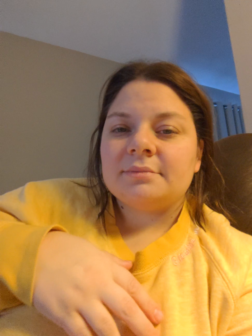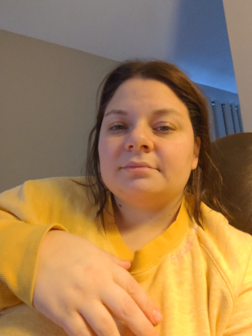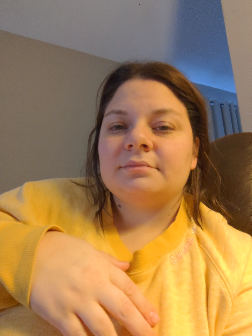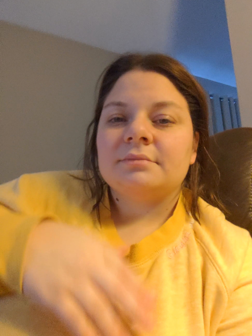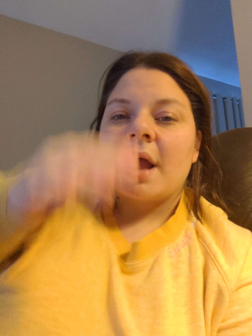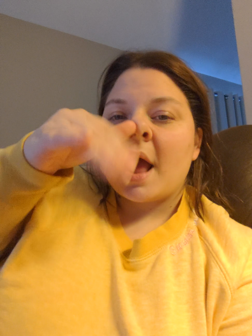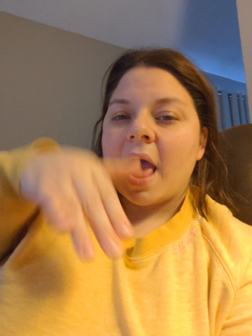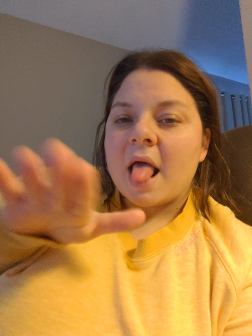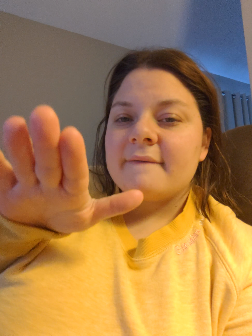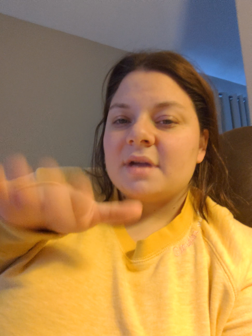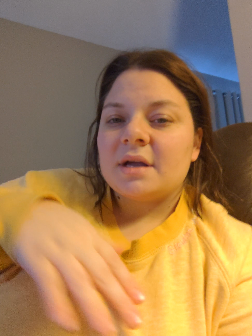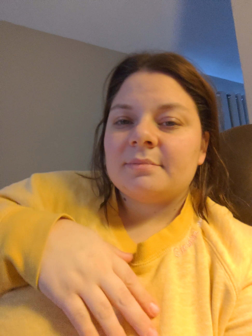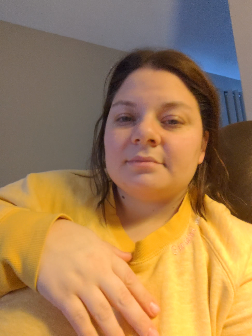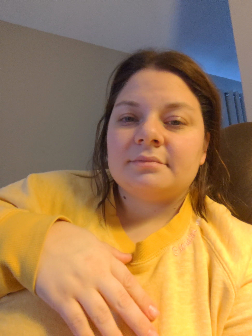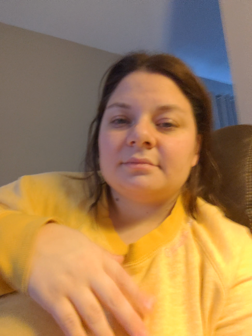elephant